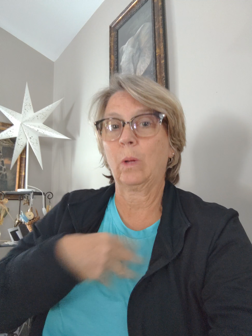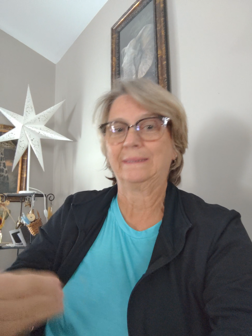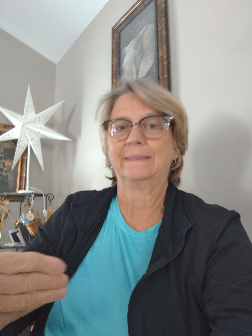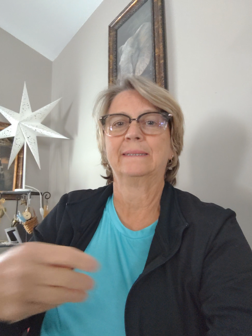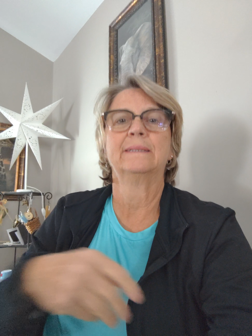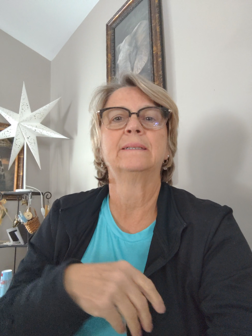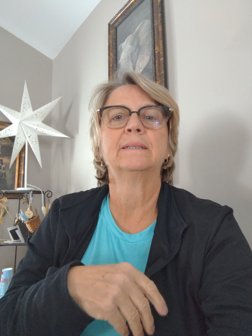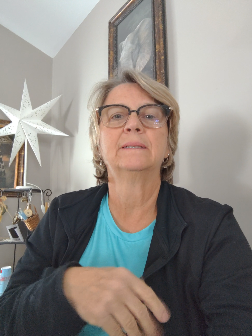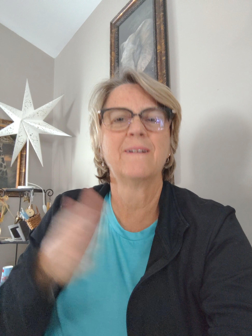white